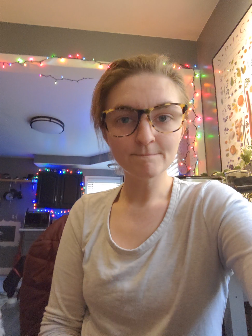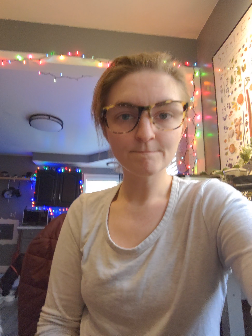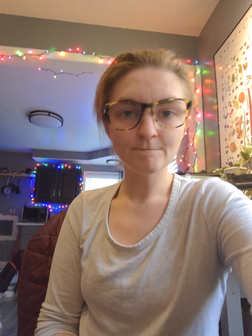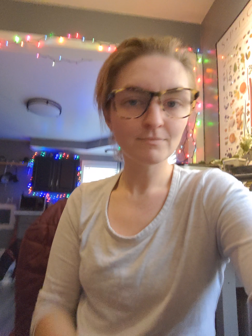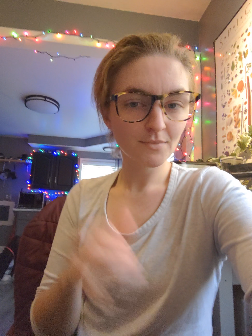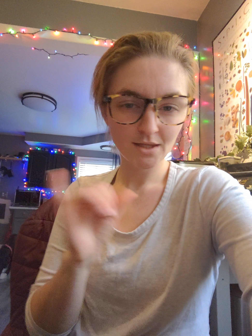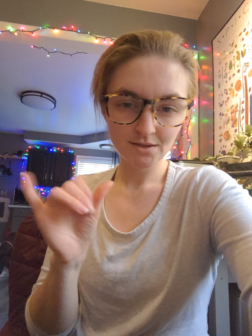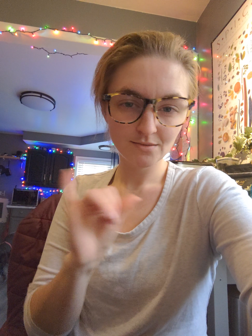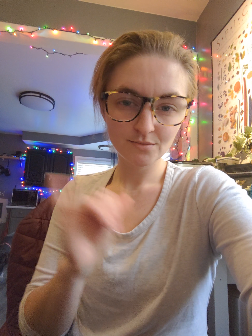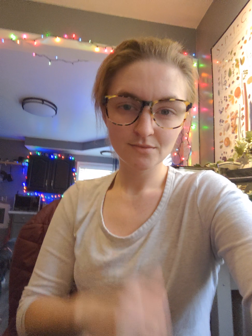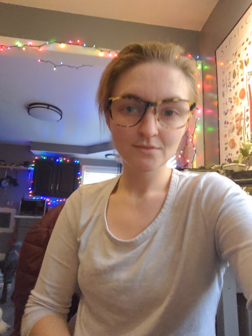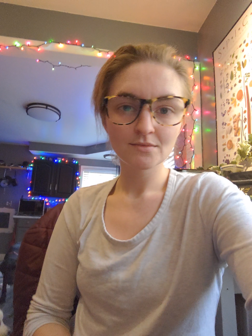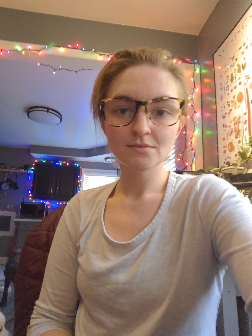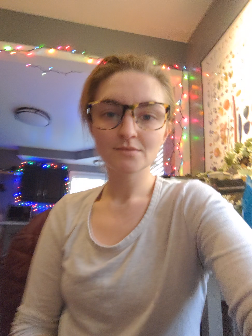same